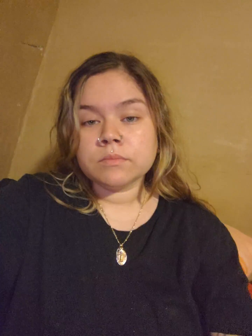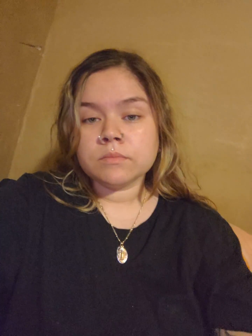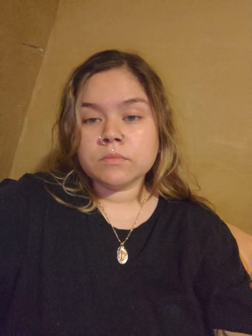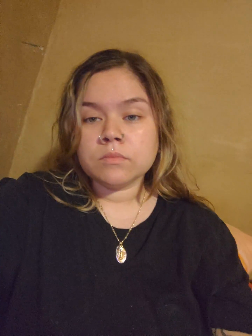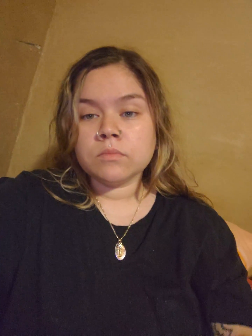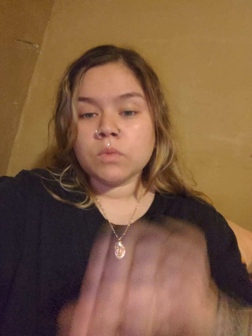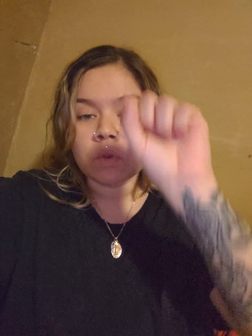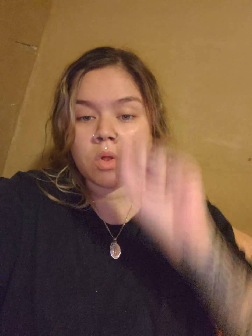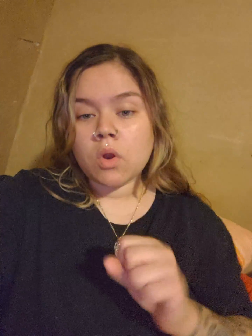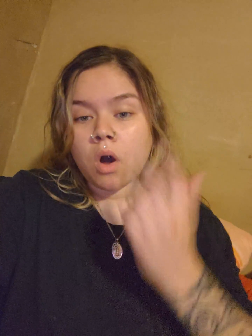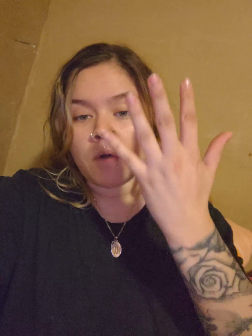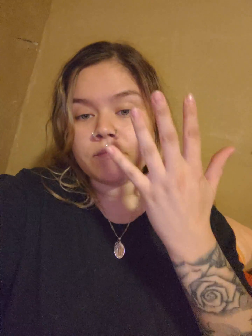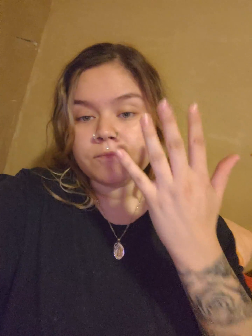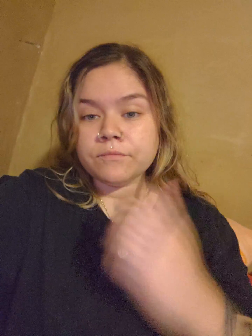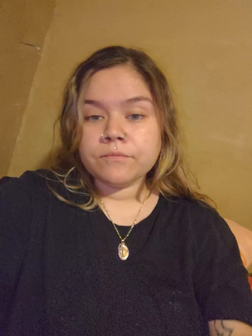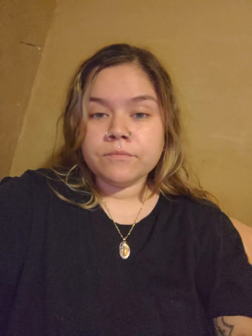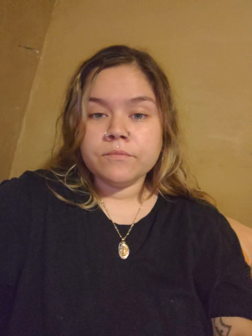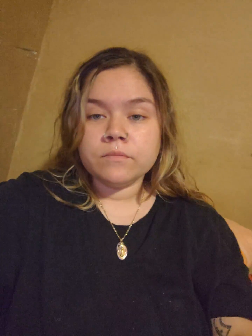gloves